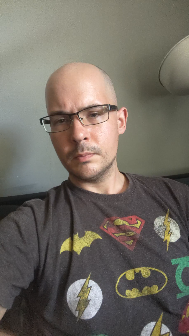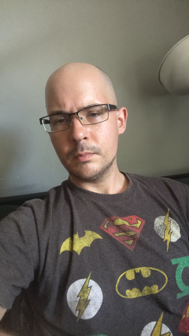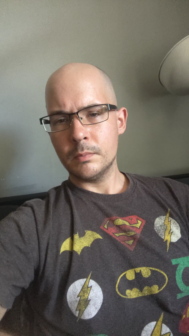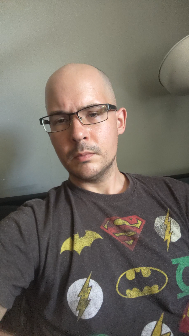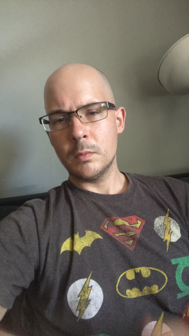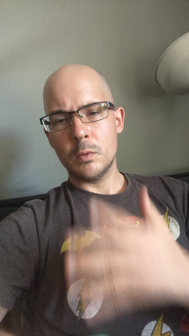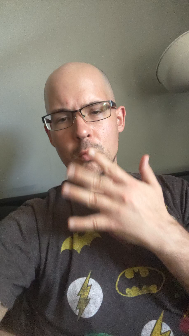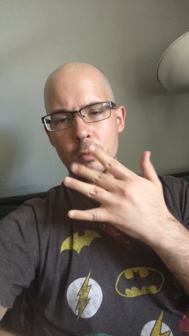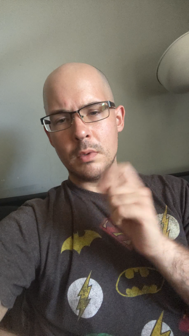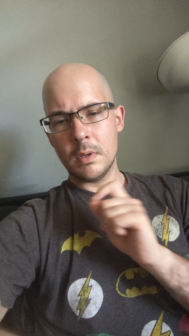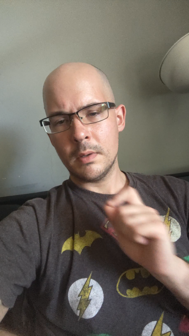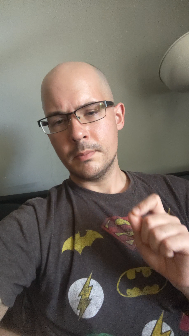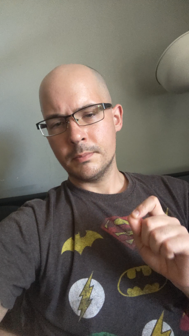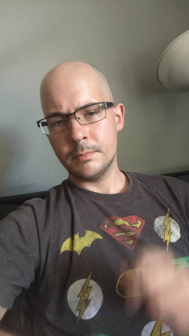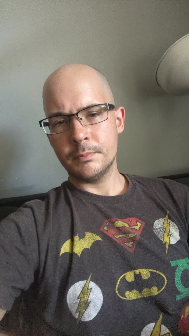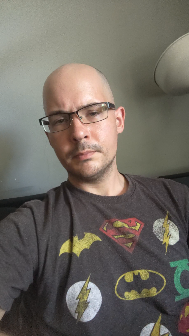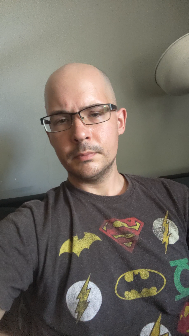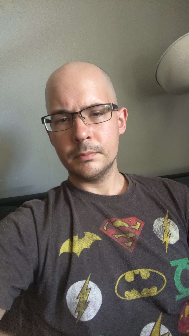crayon